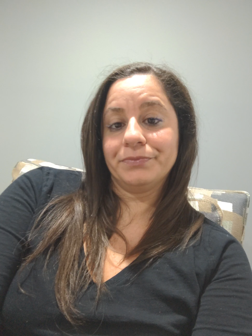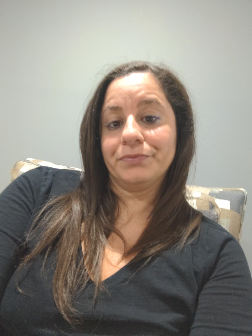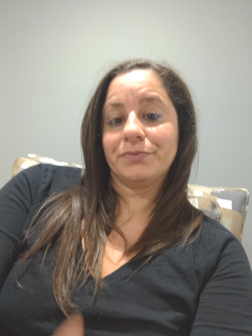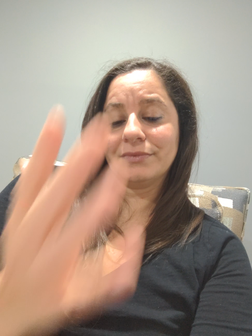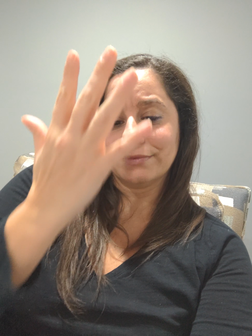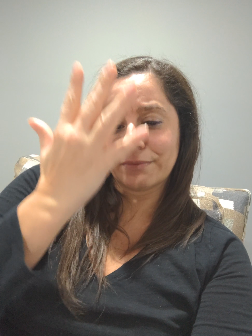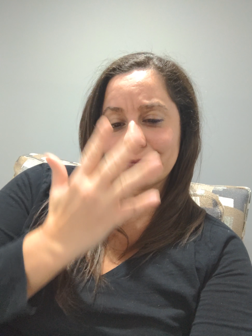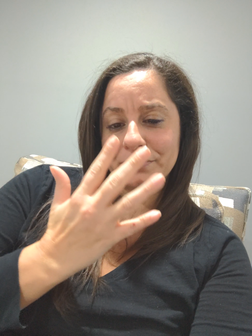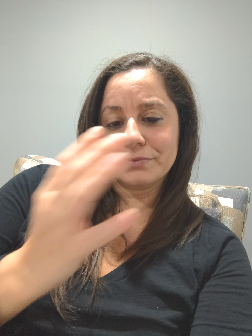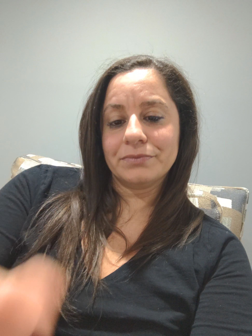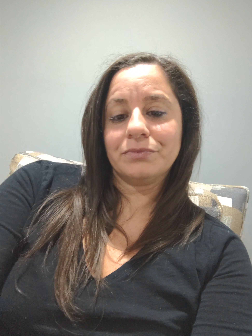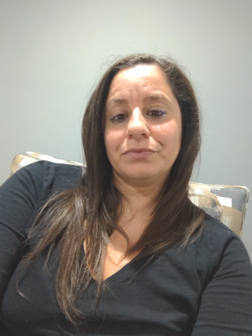sad